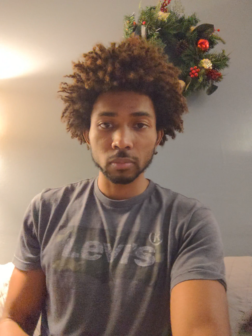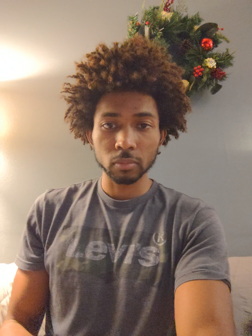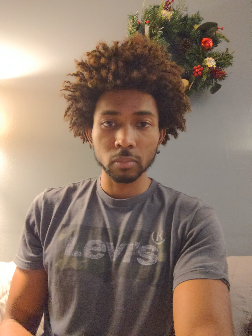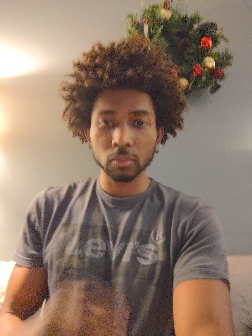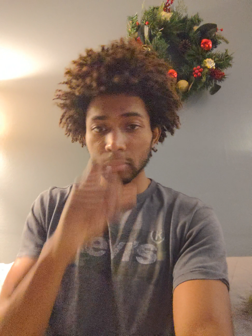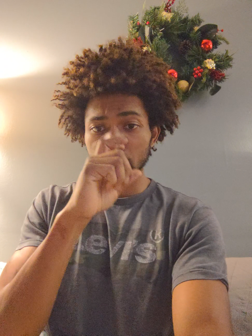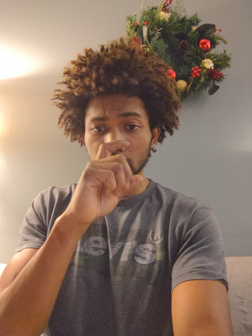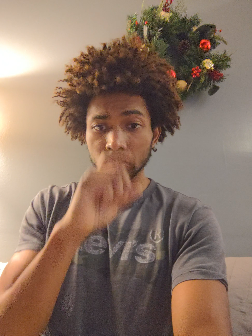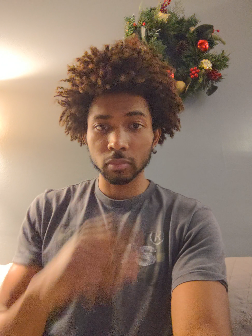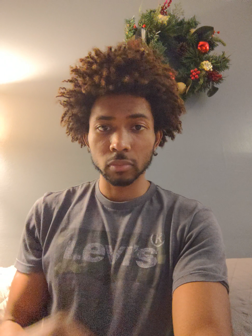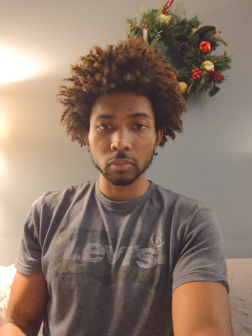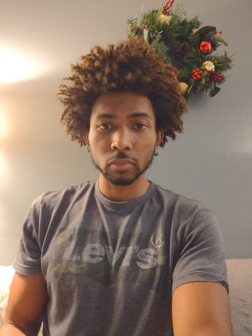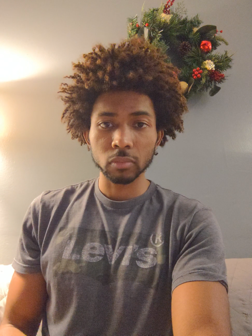doll